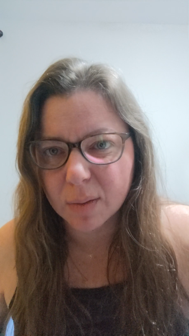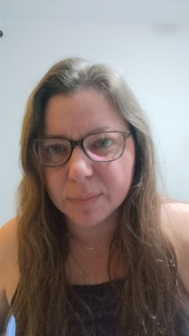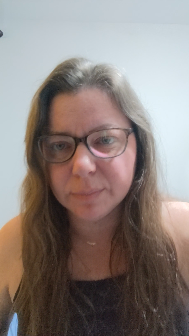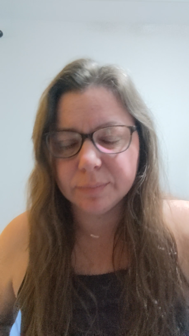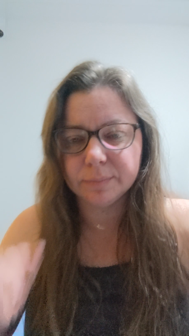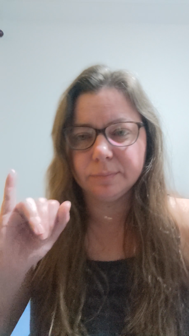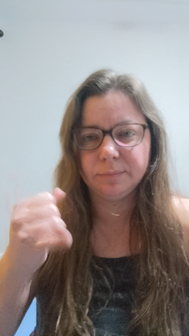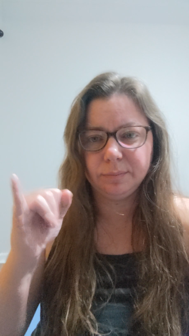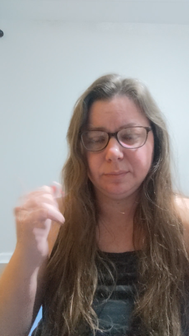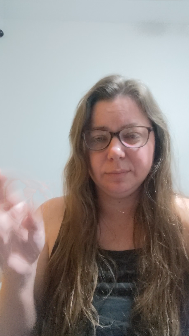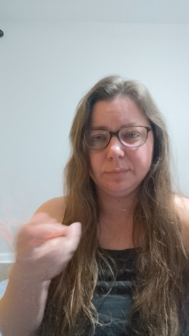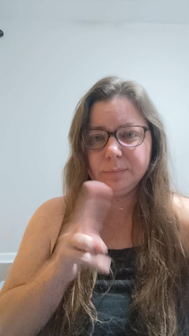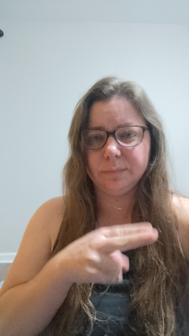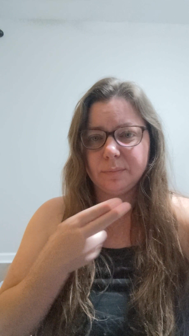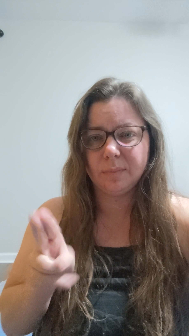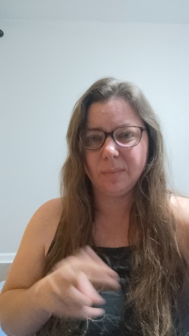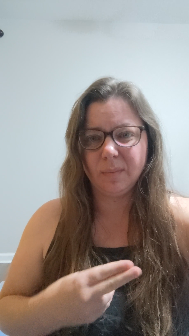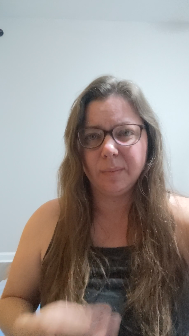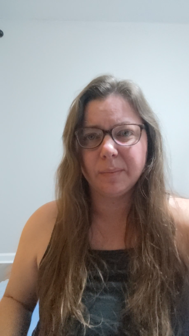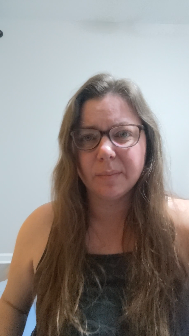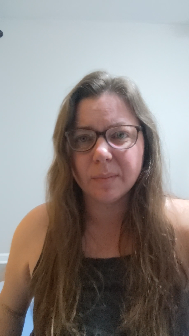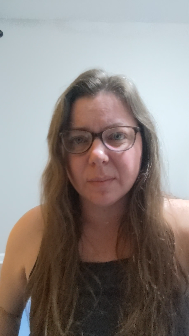jelly